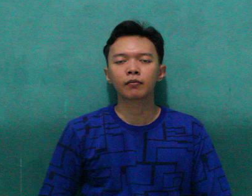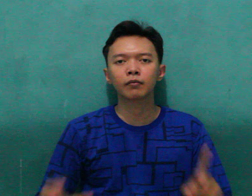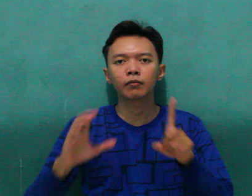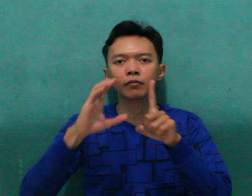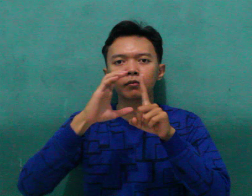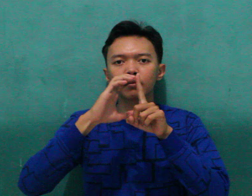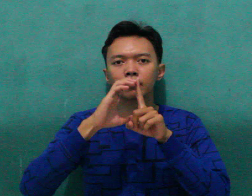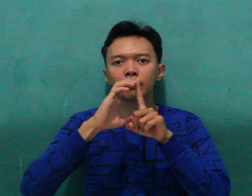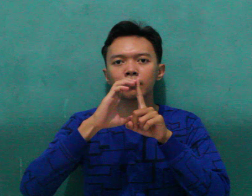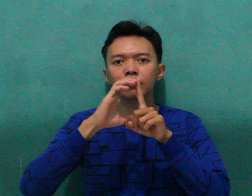D